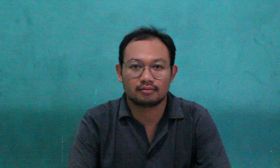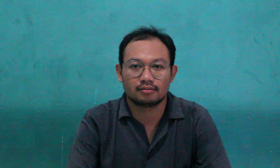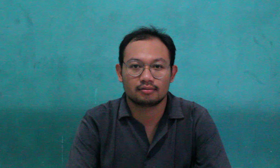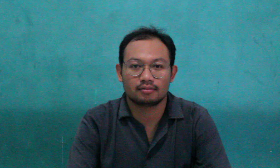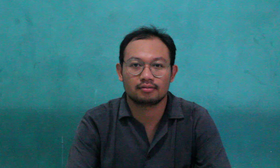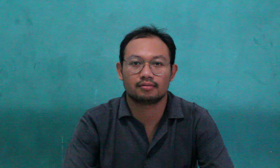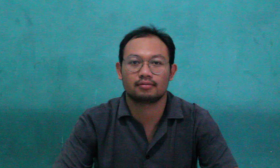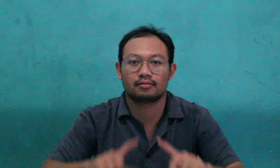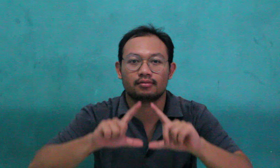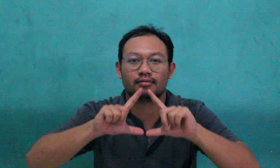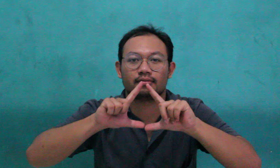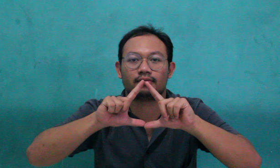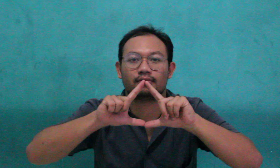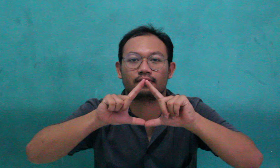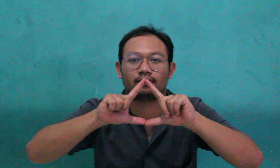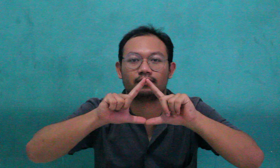A